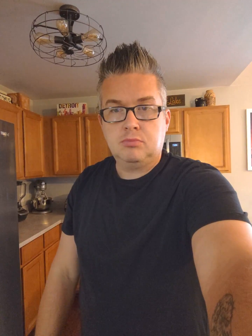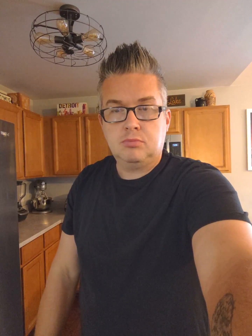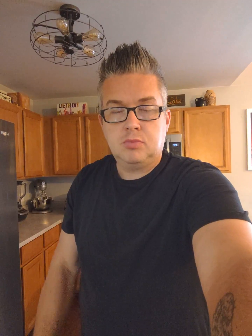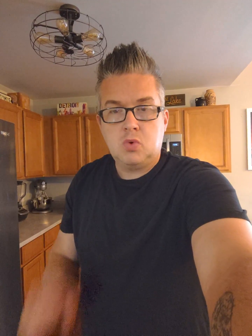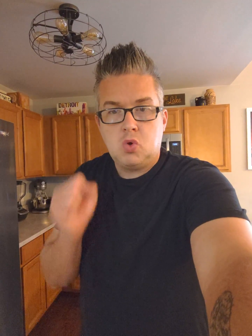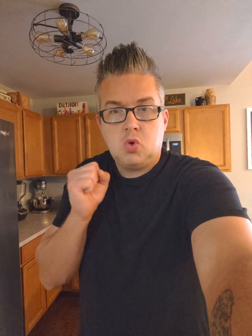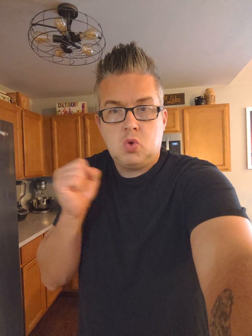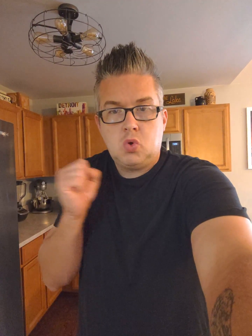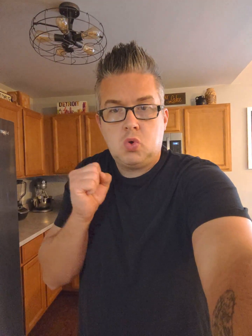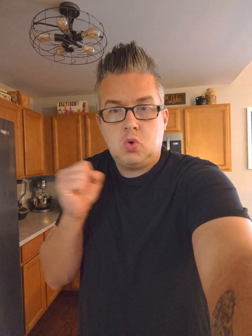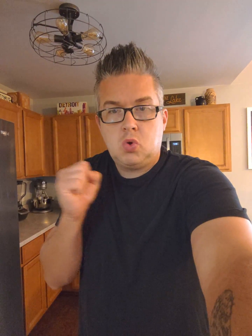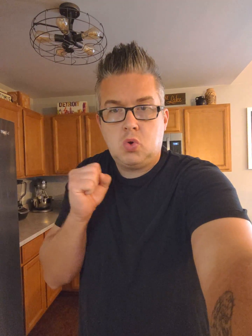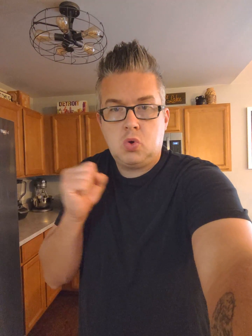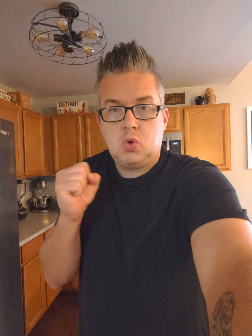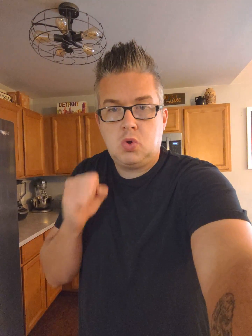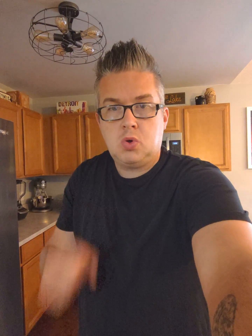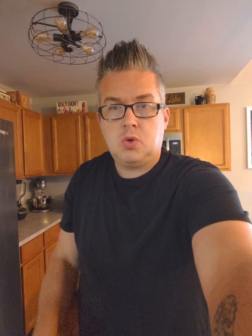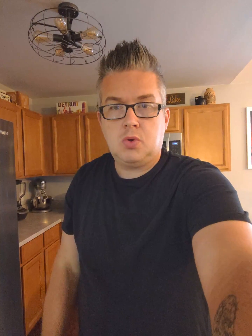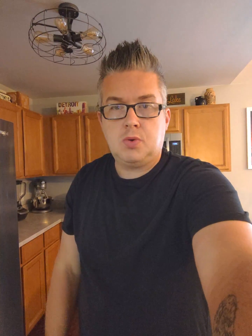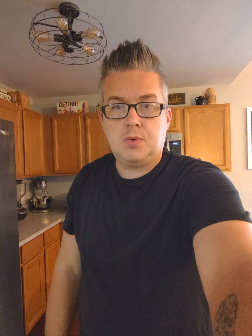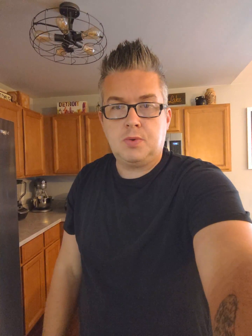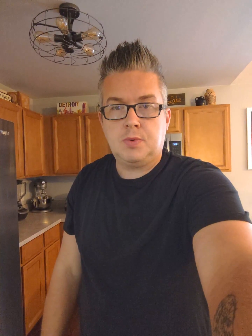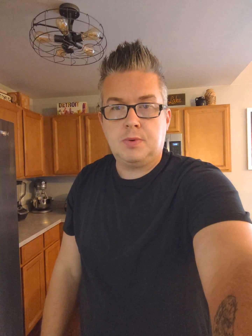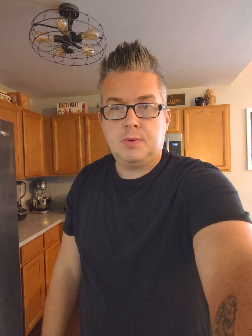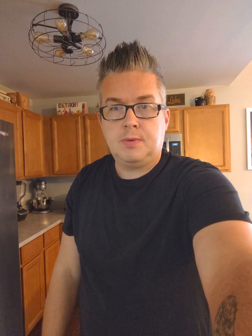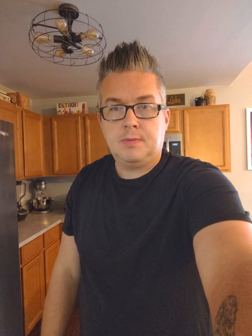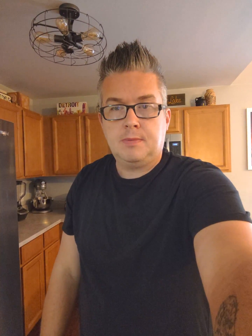cold